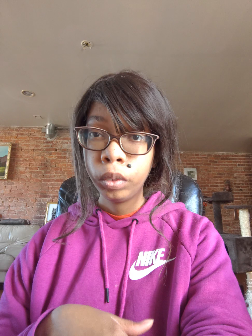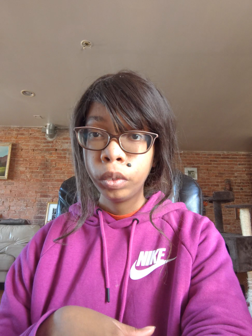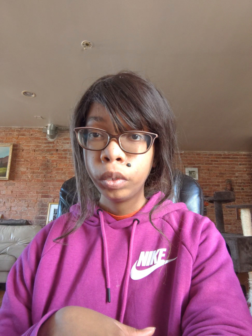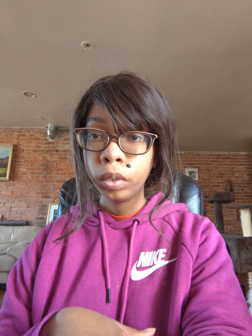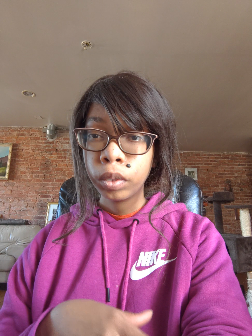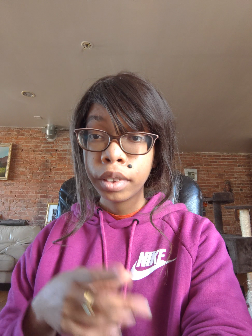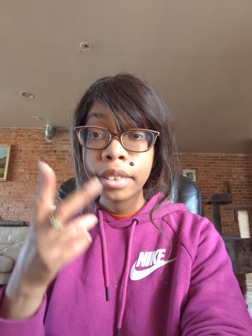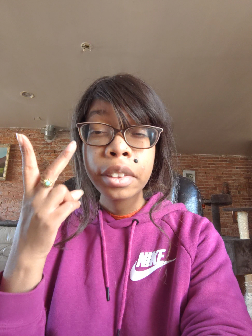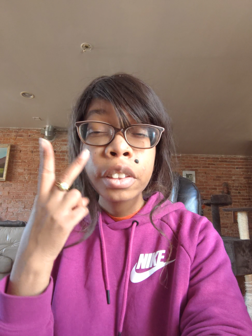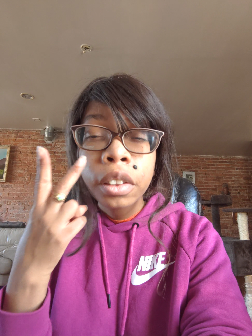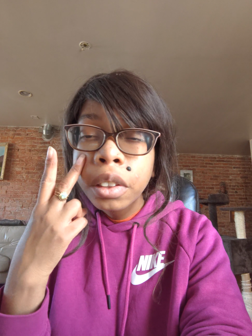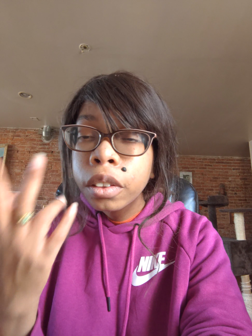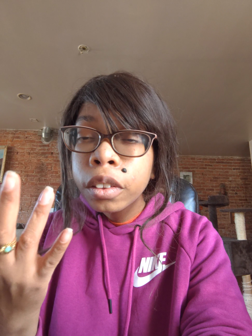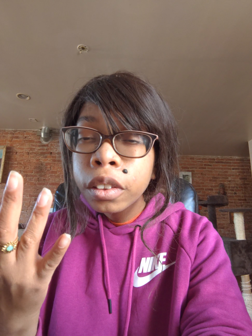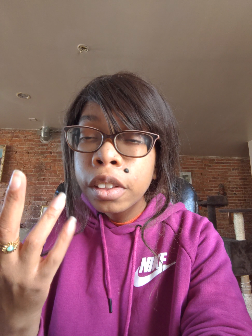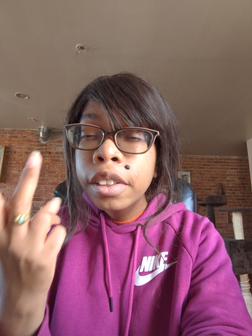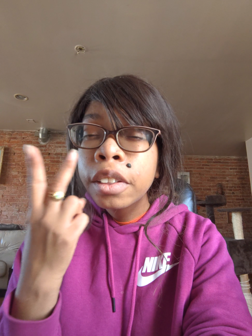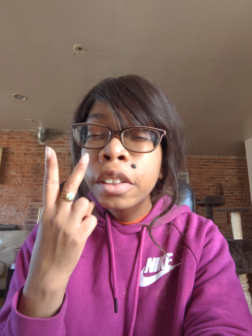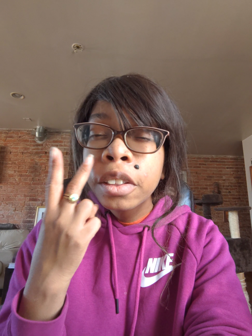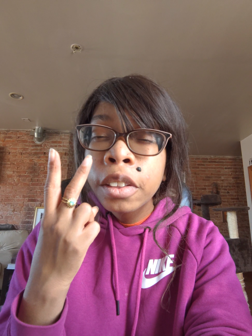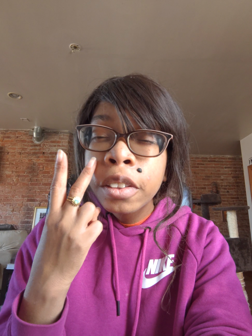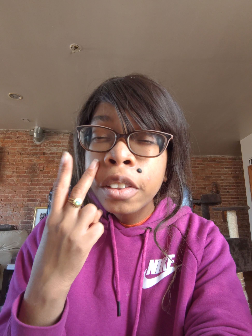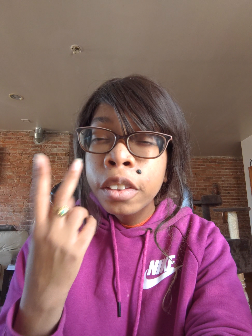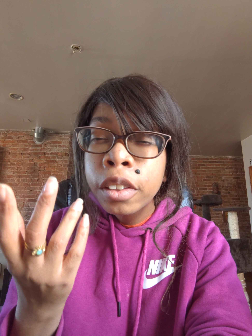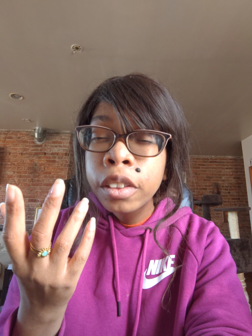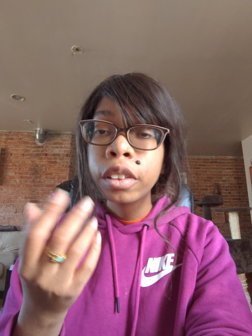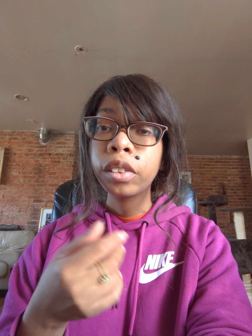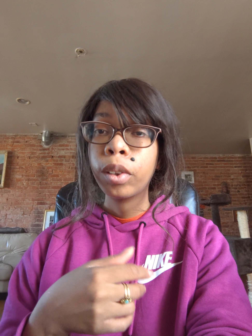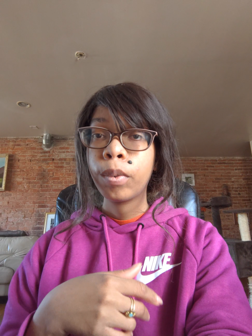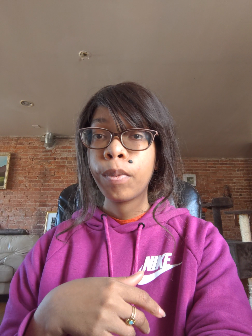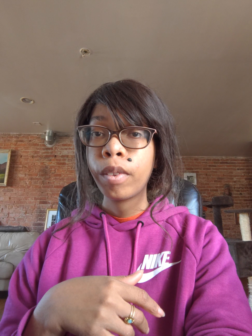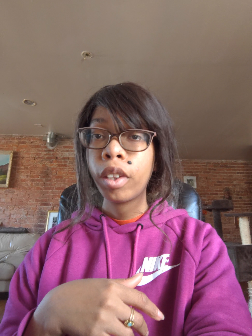see